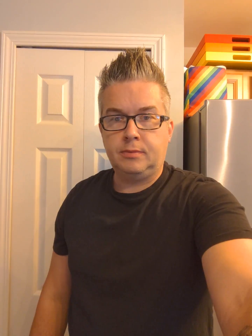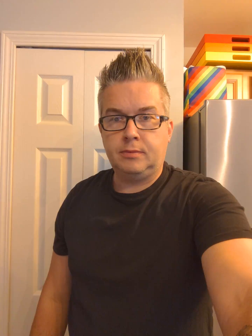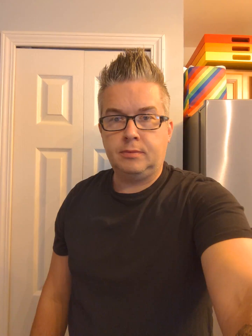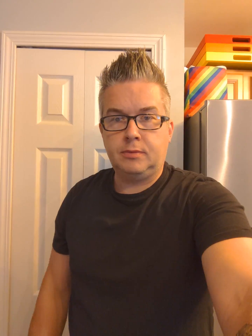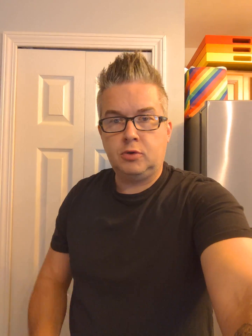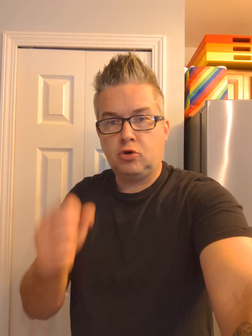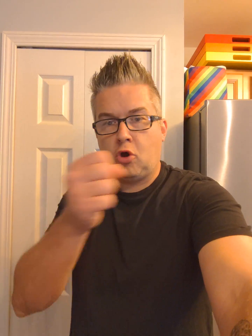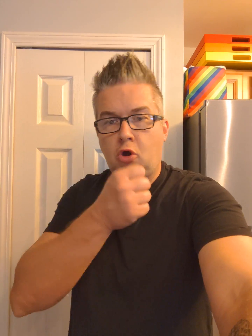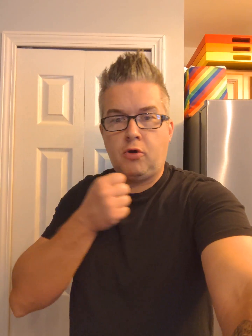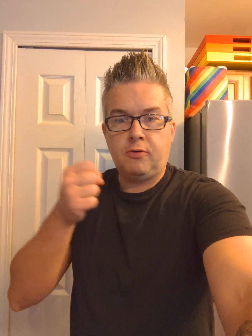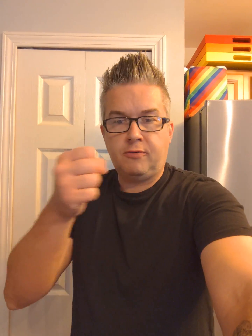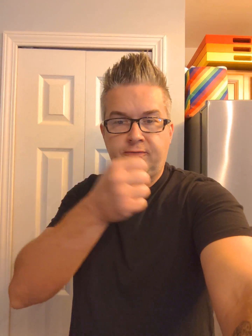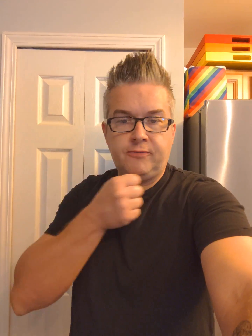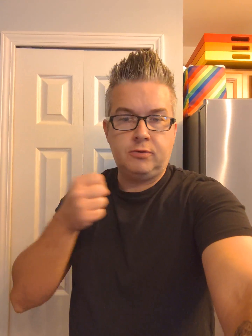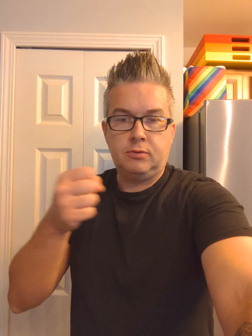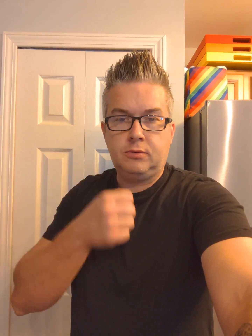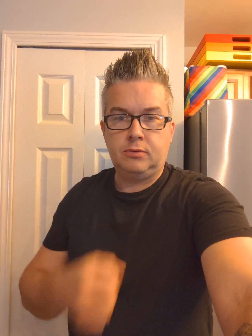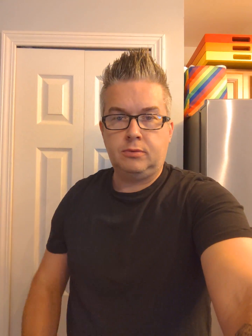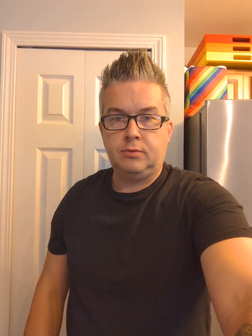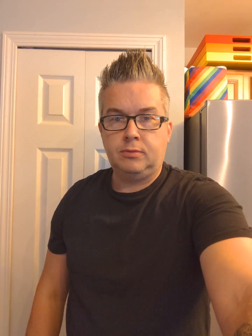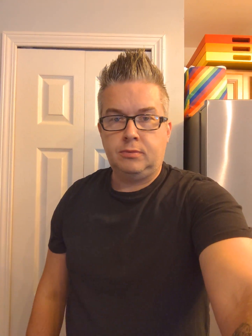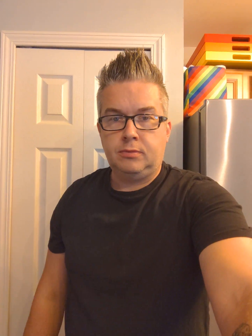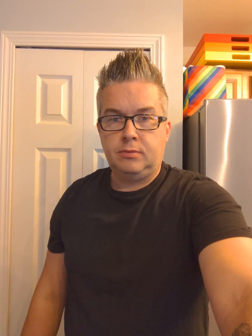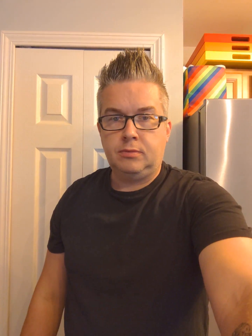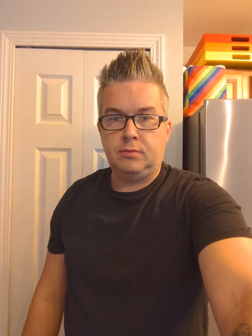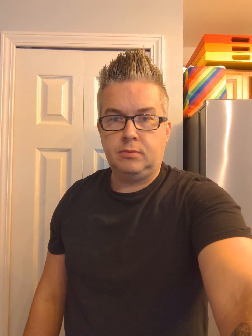coffee